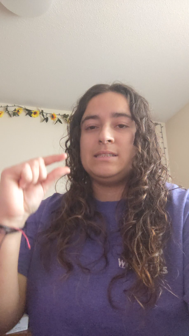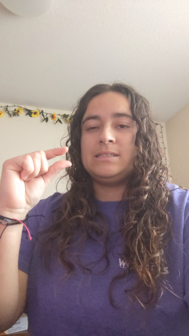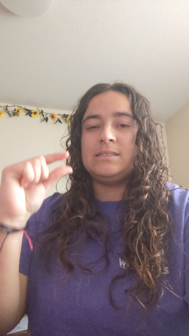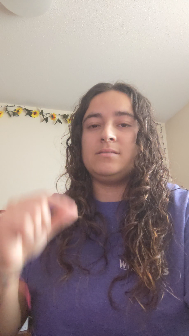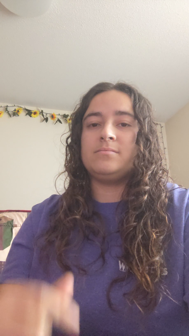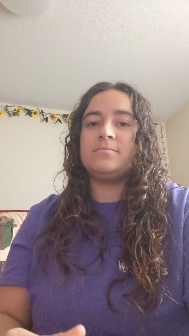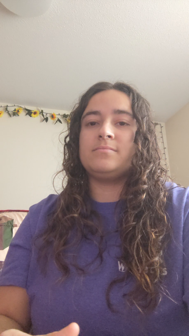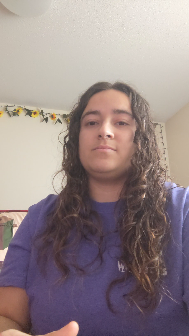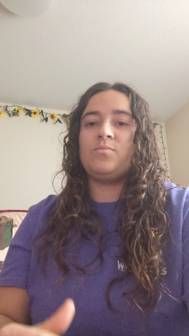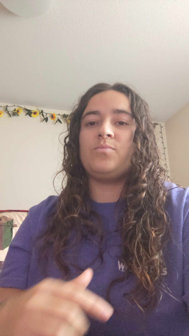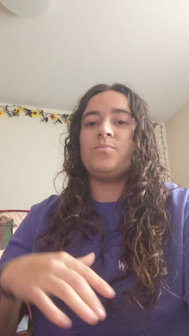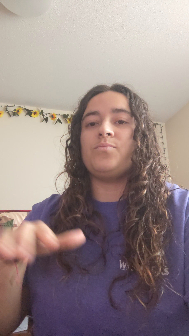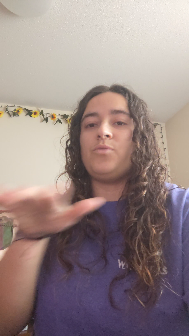full